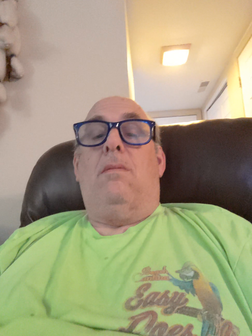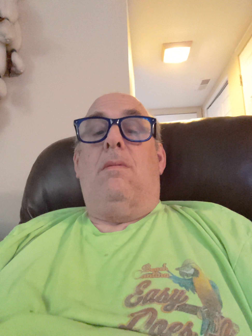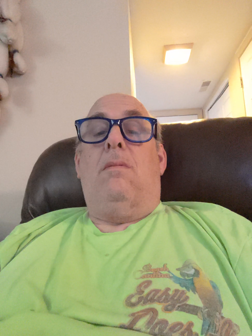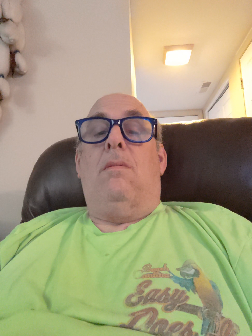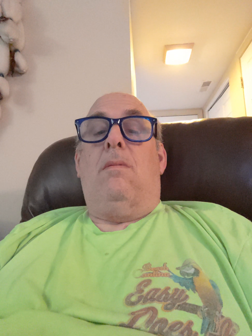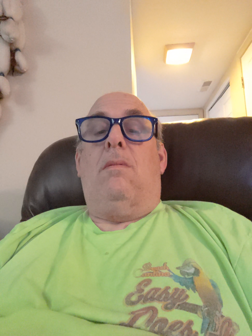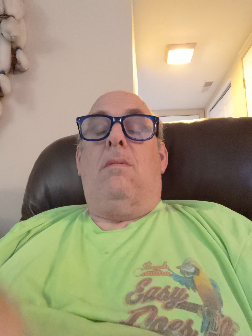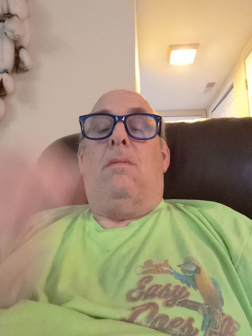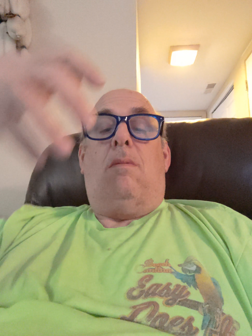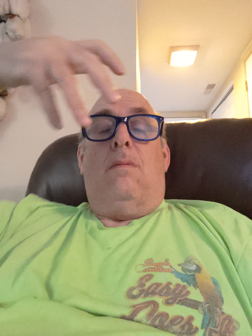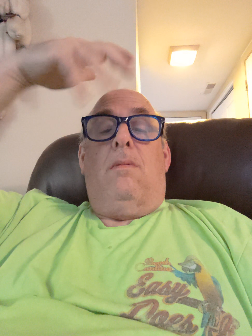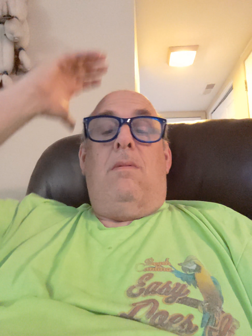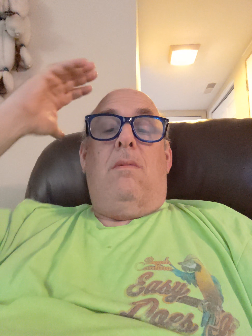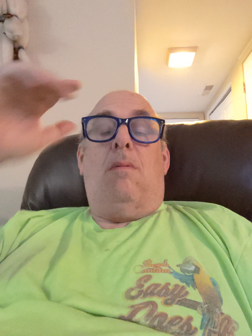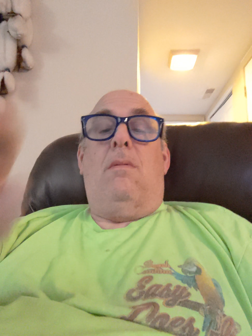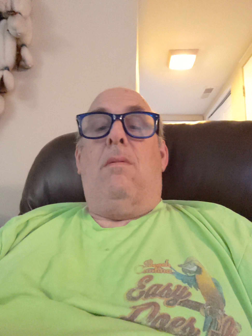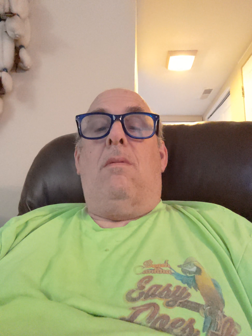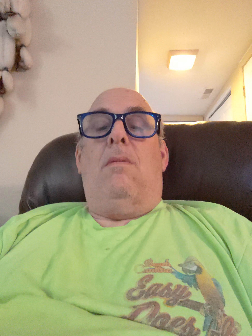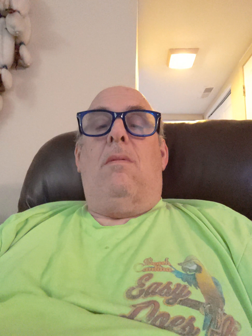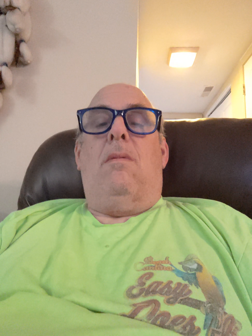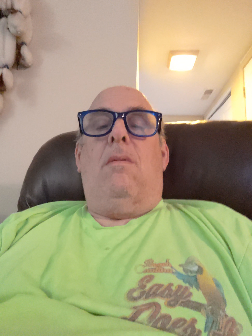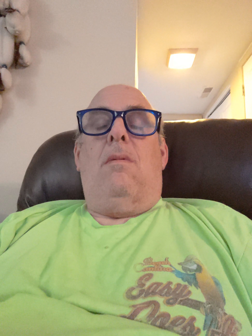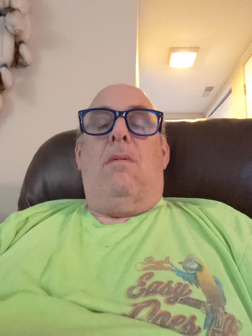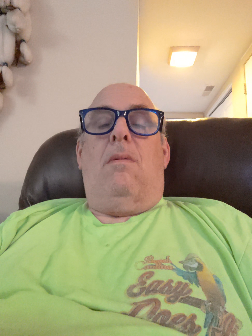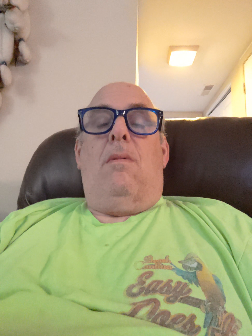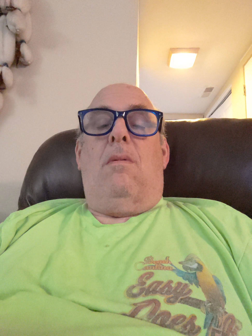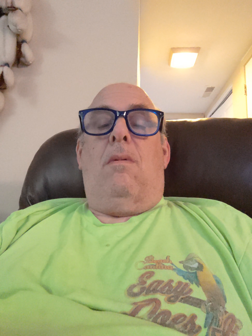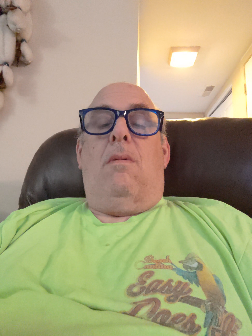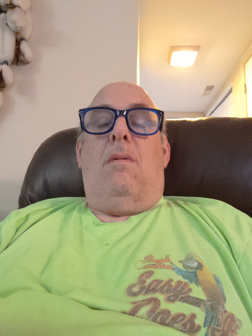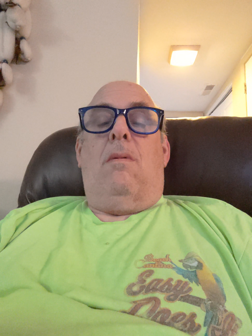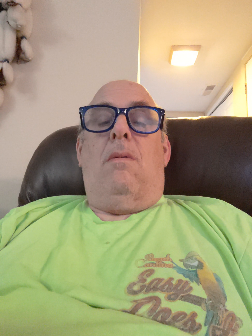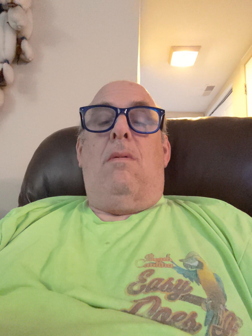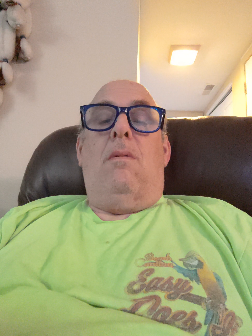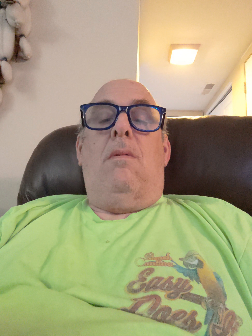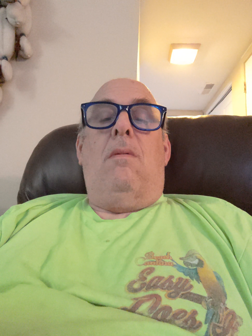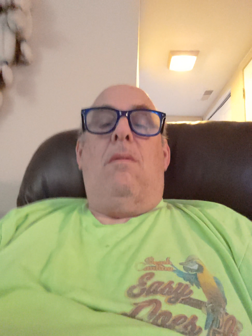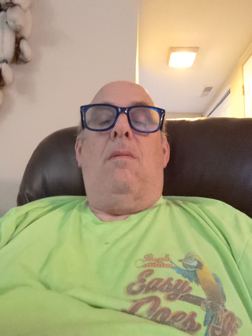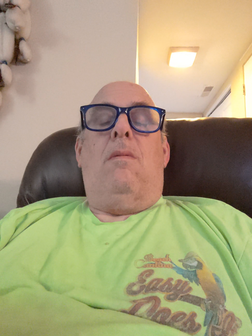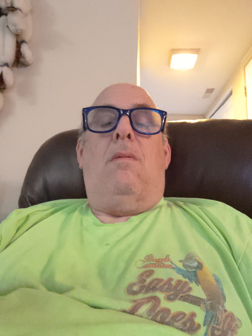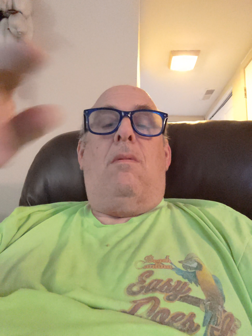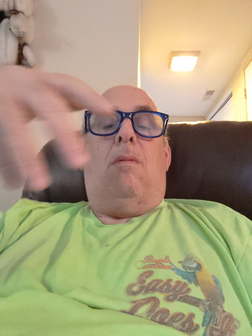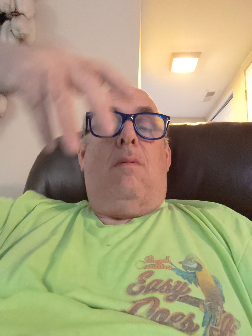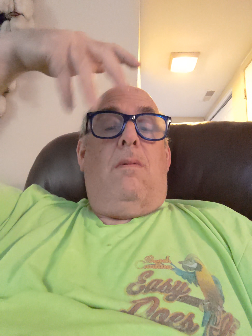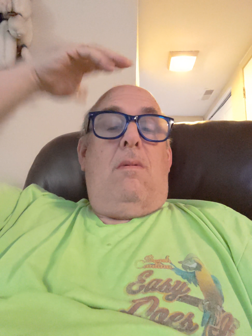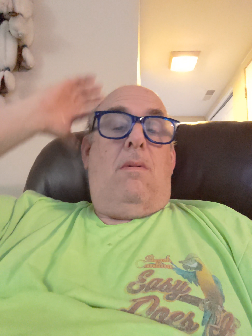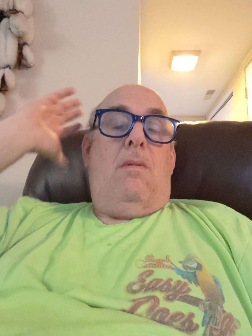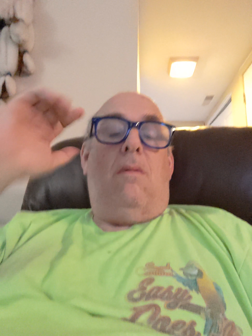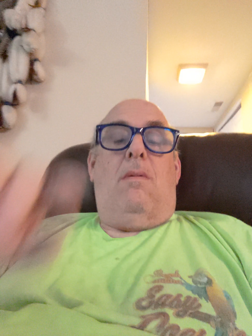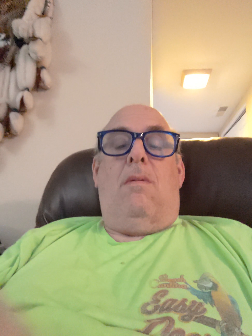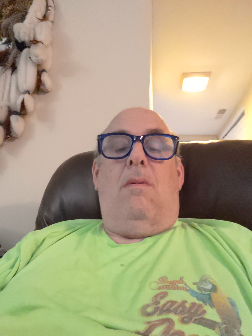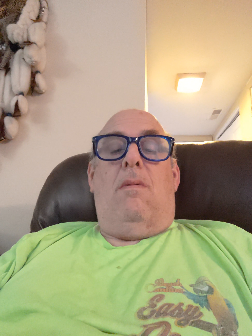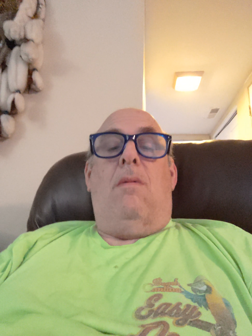lion